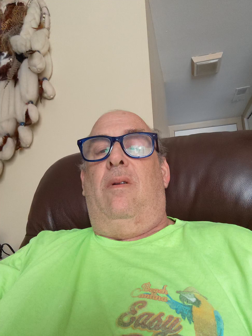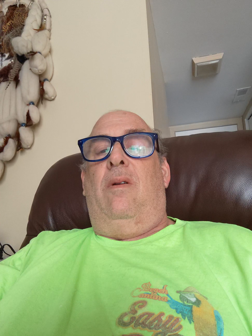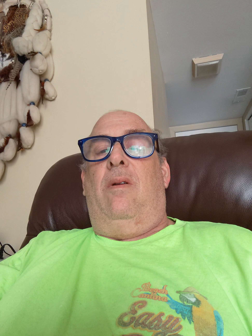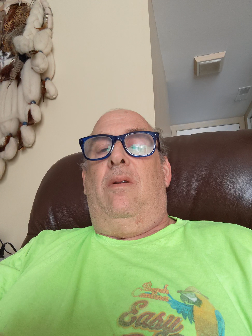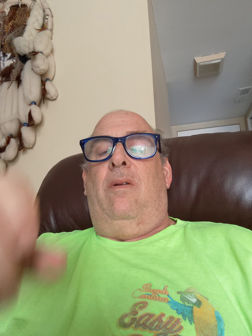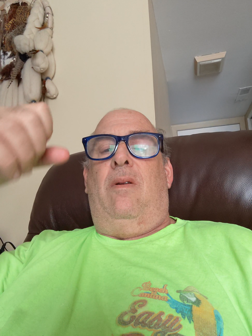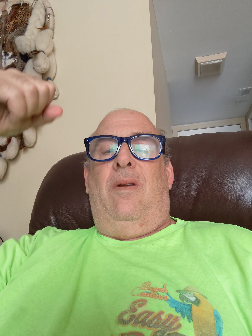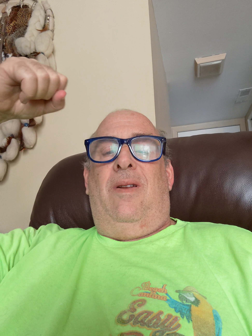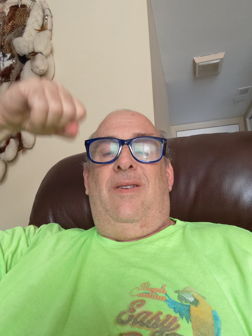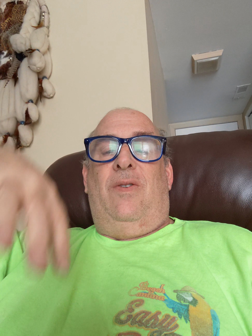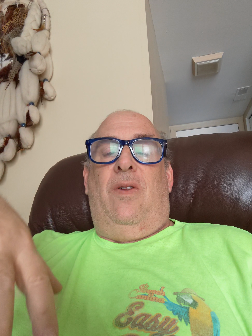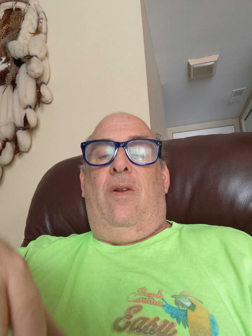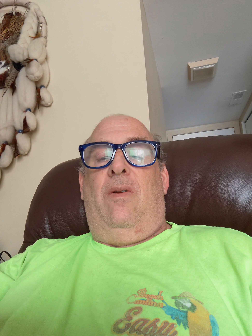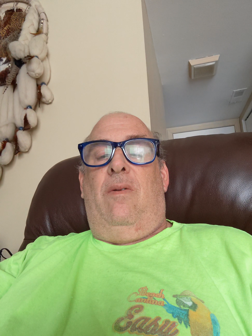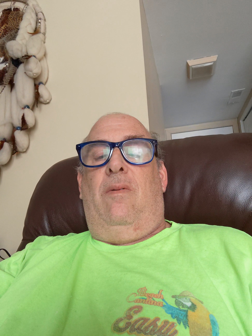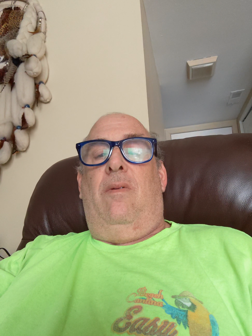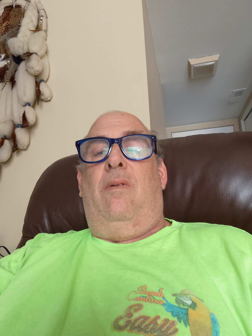shower